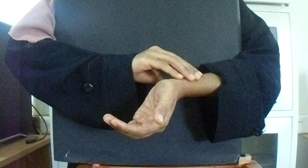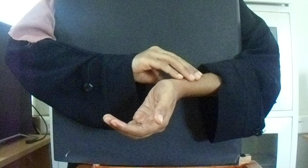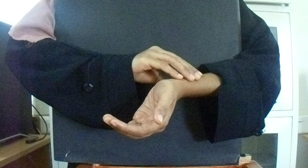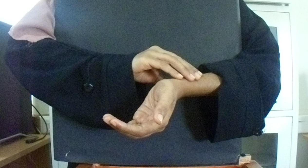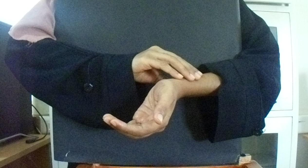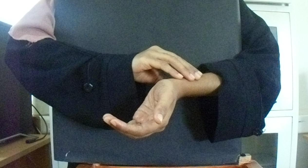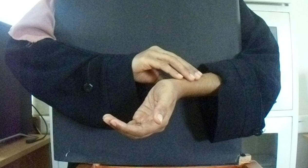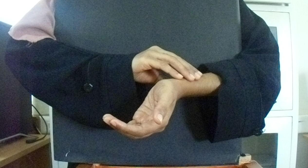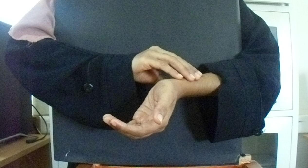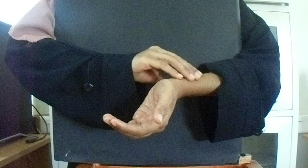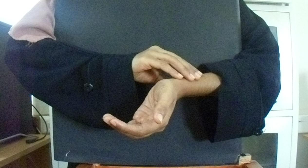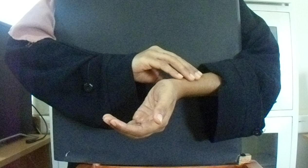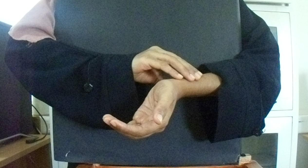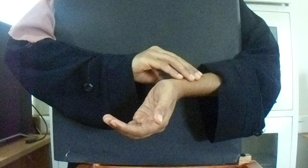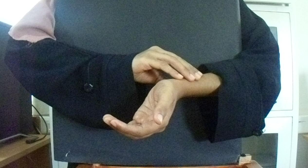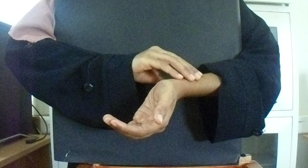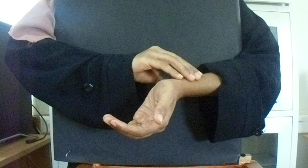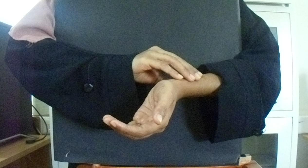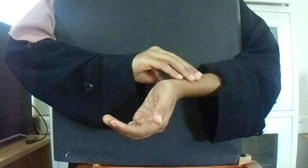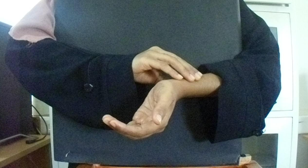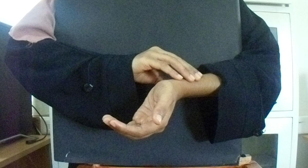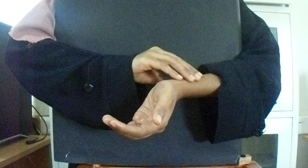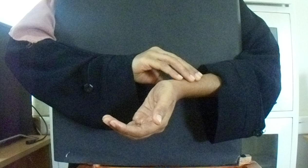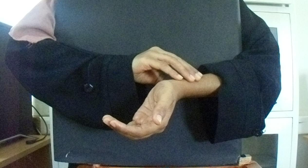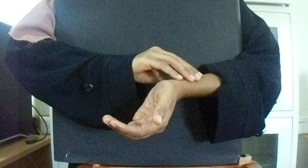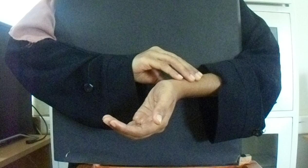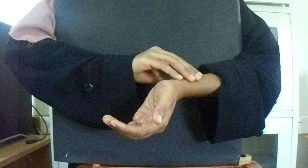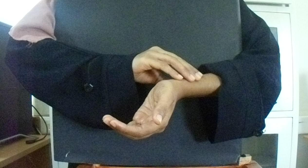doctor